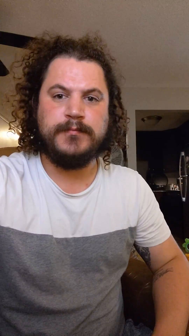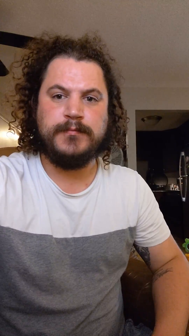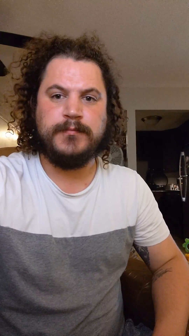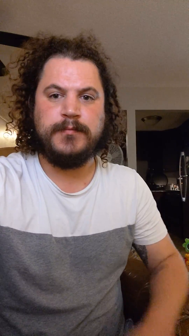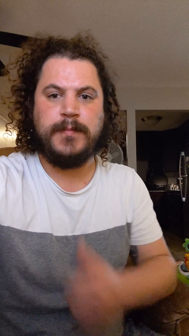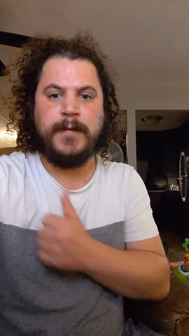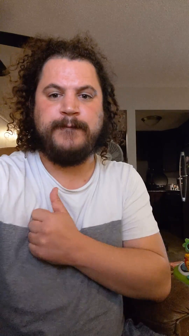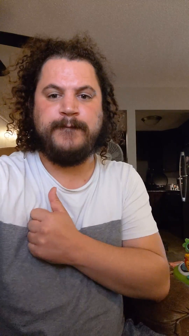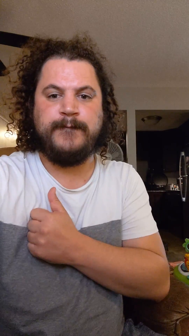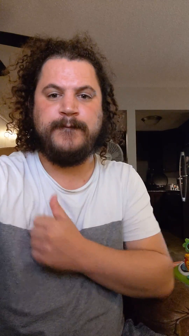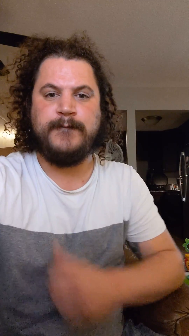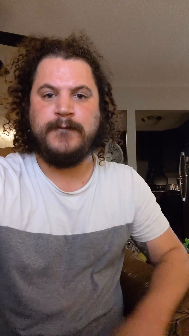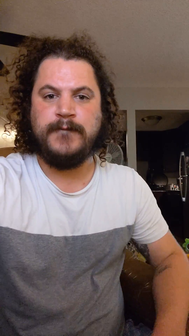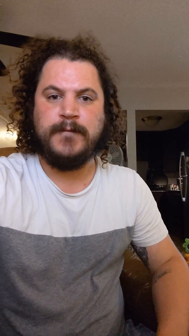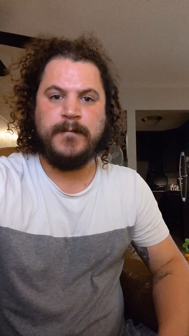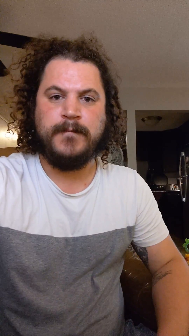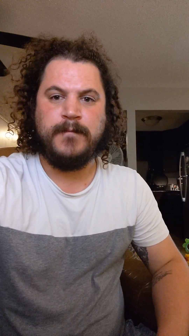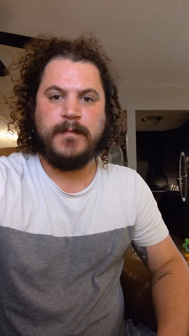love